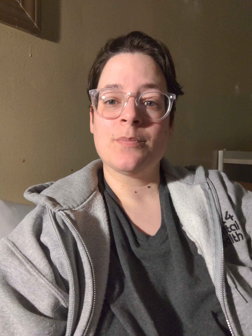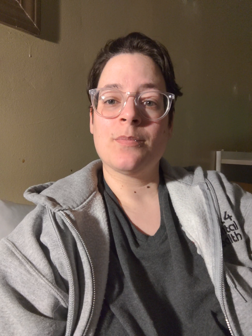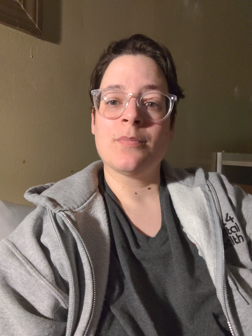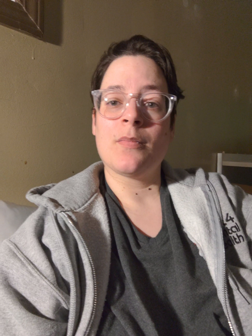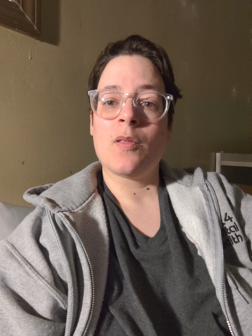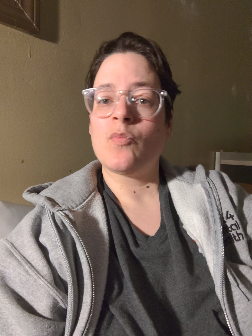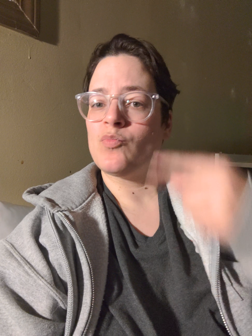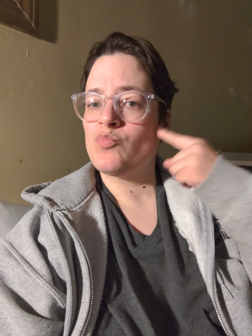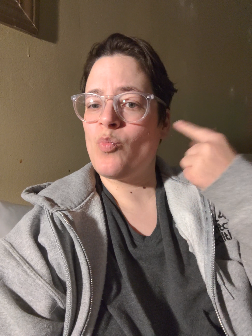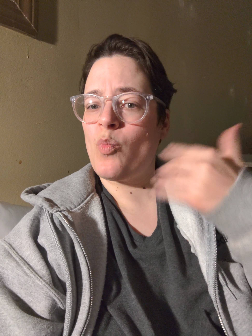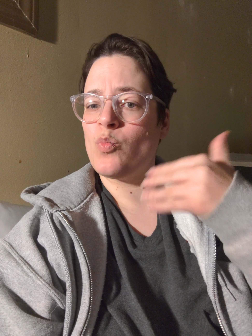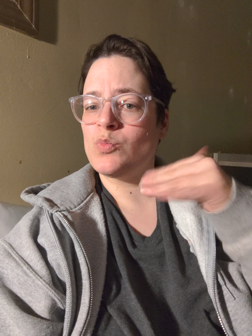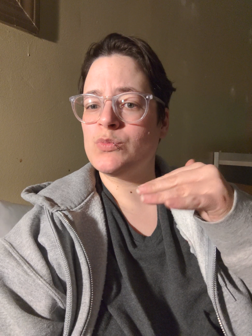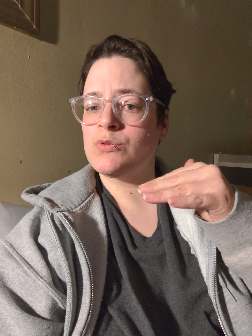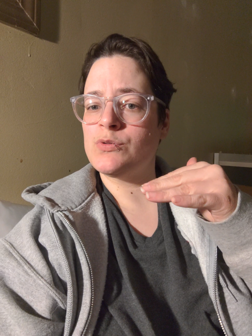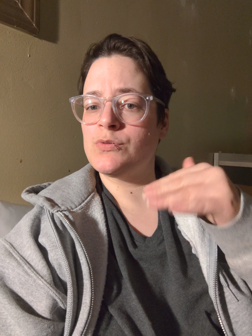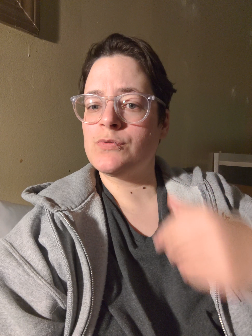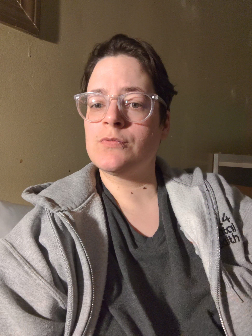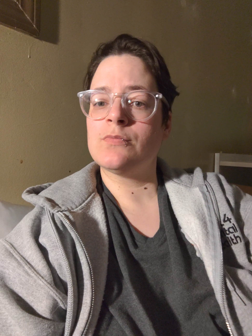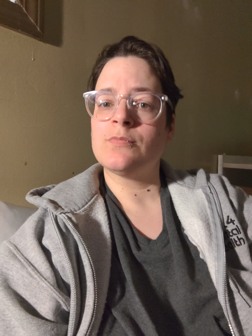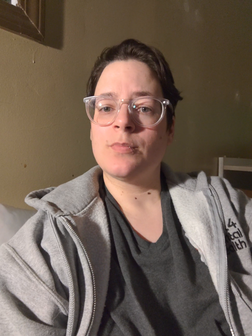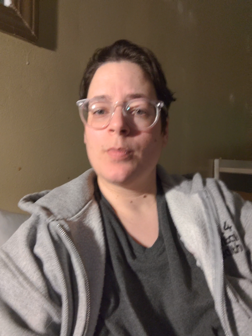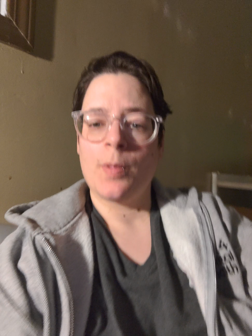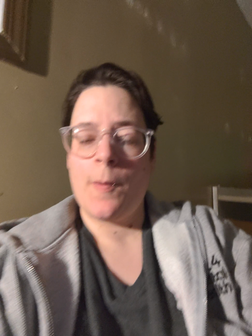noisy